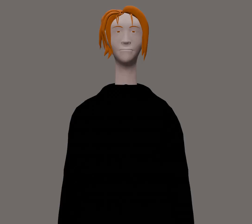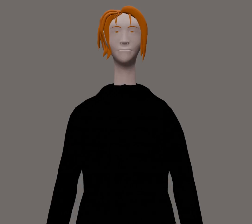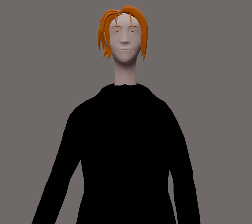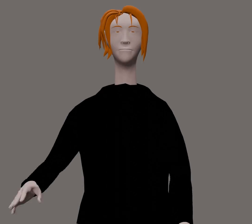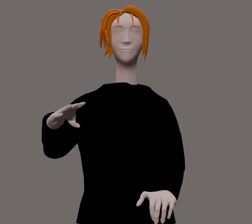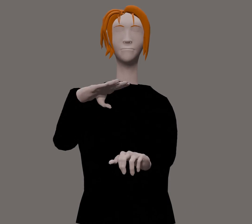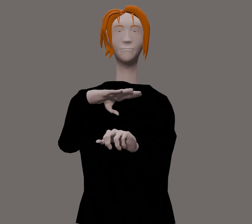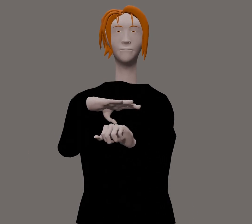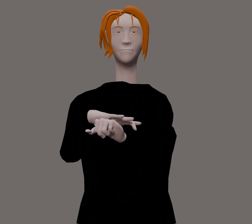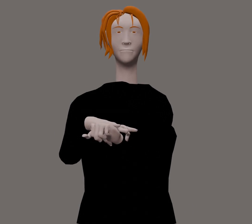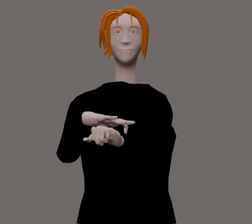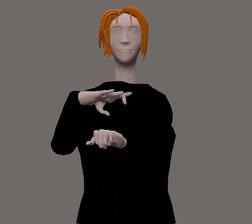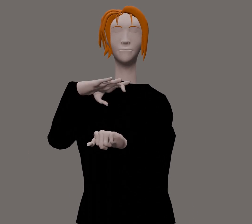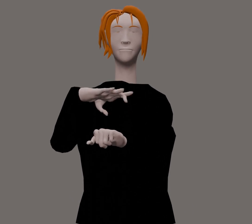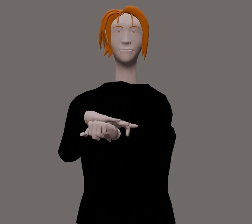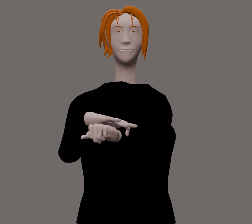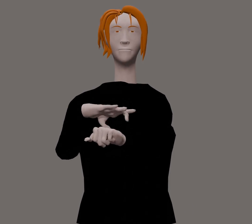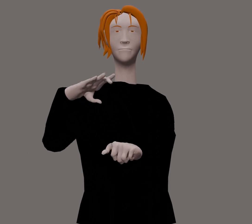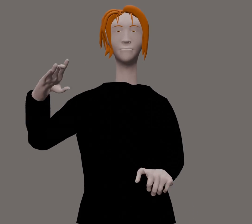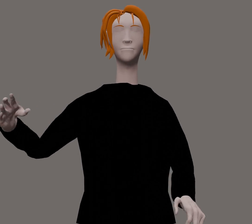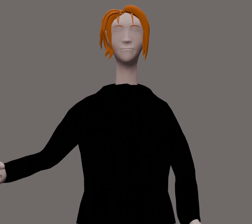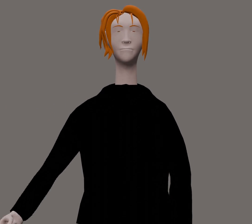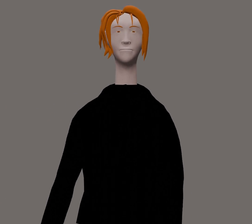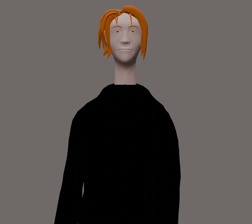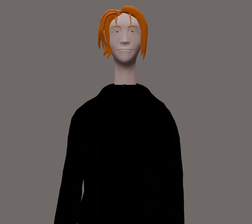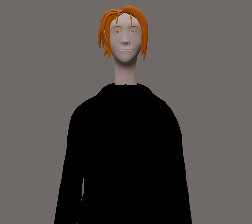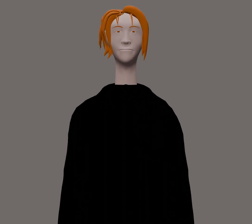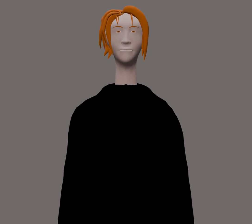Bracelet